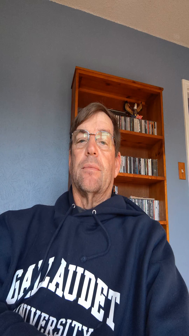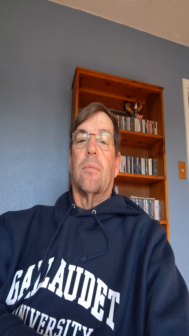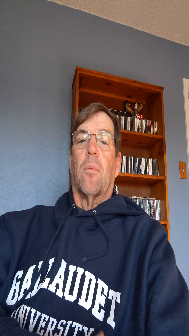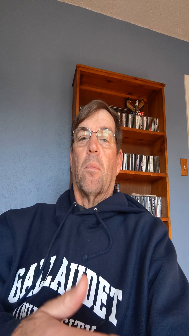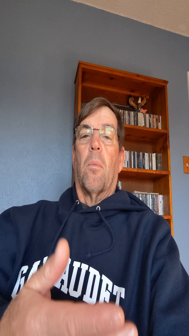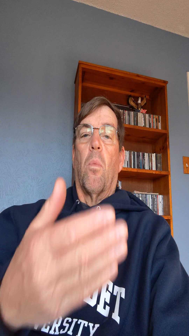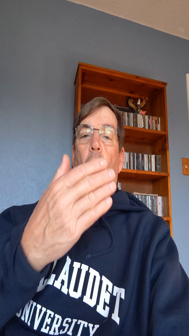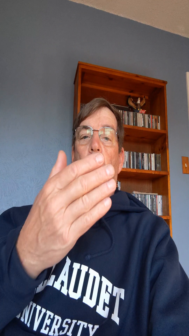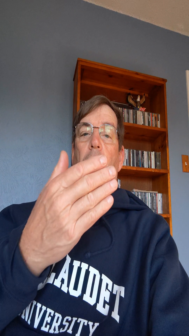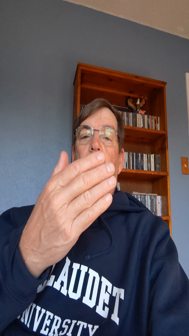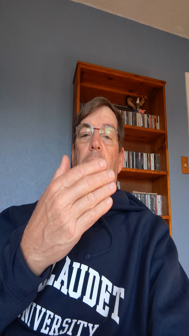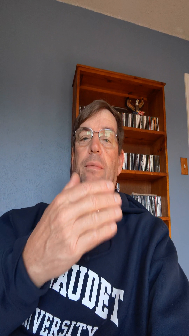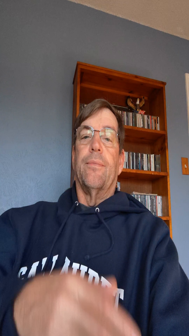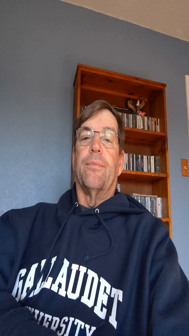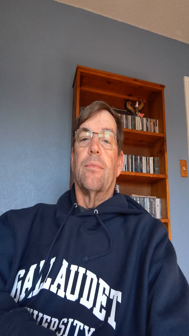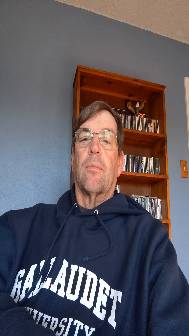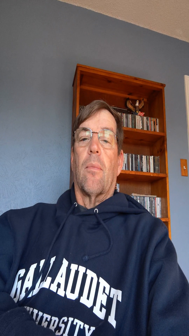morning